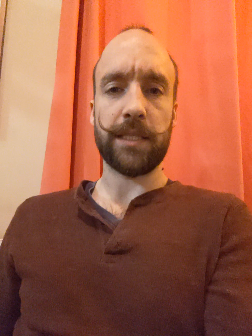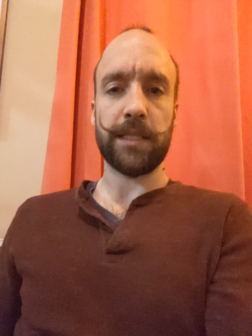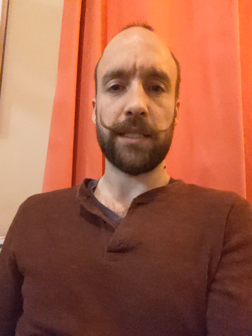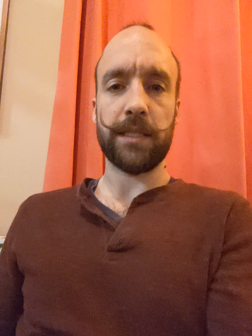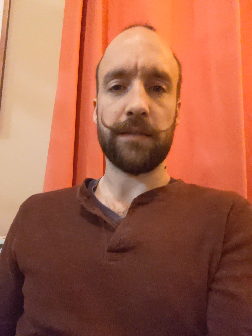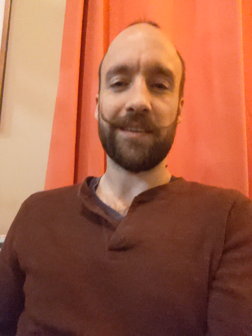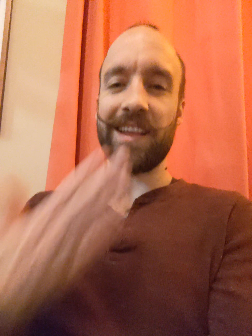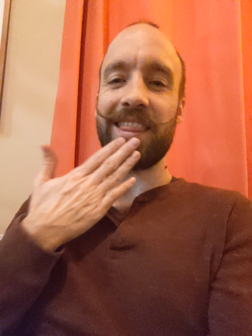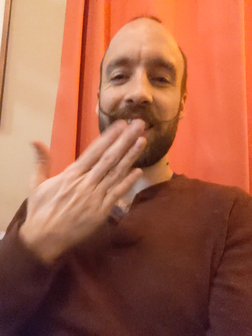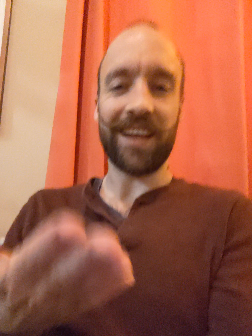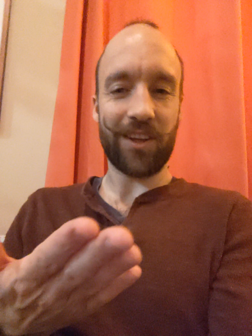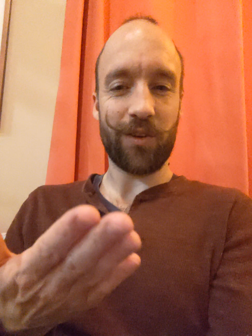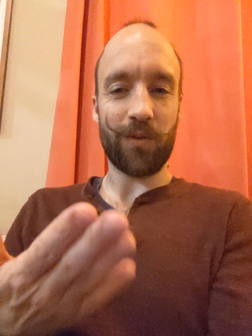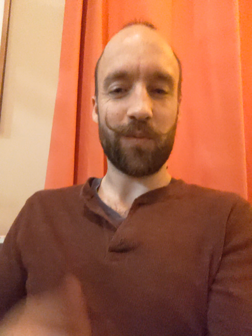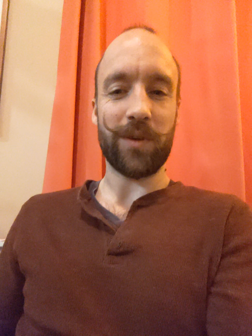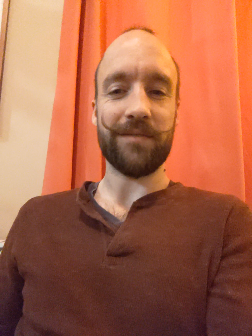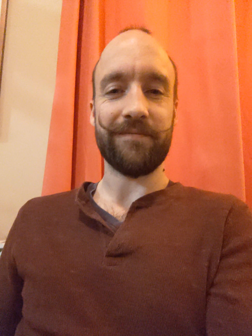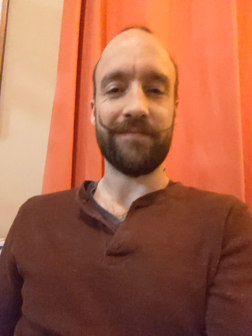thank you